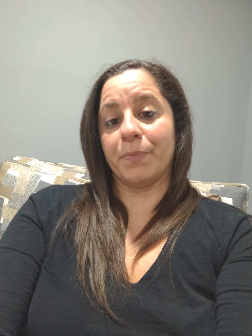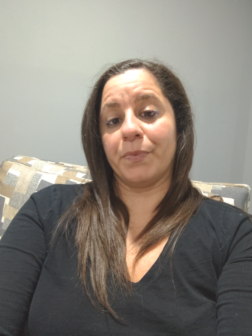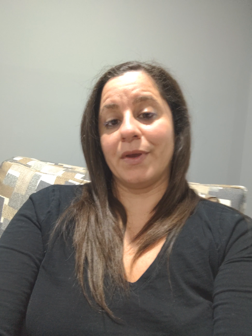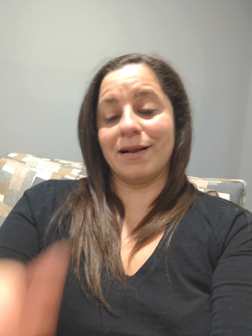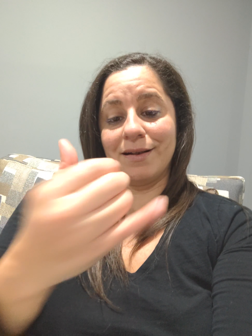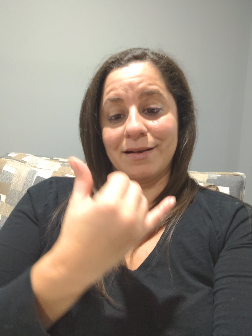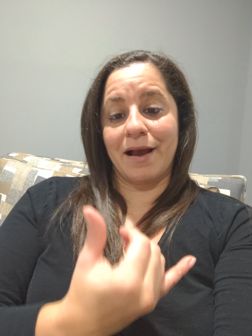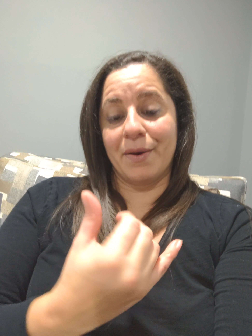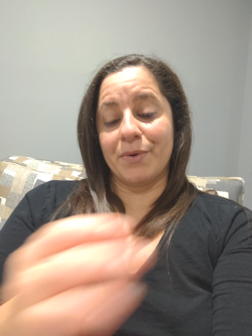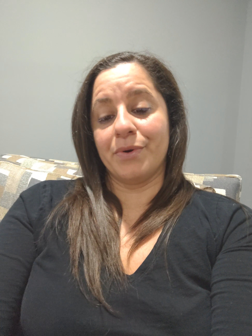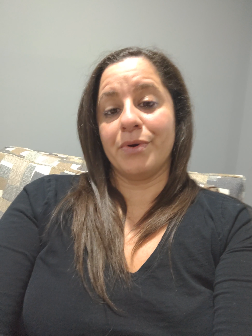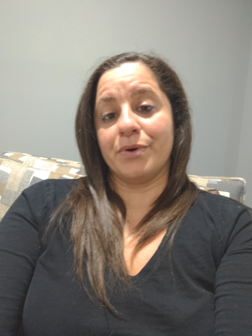now